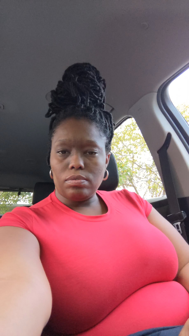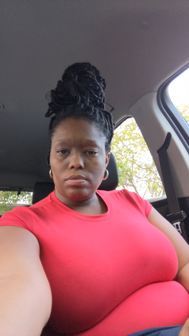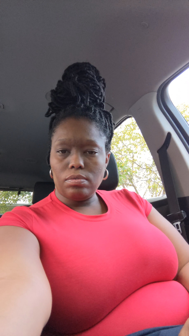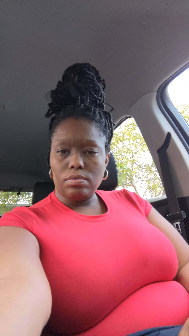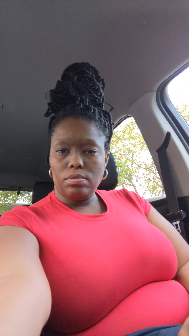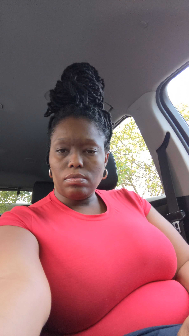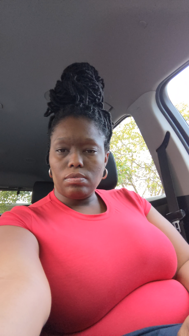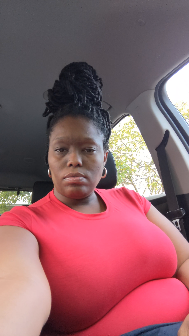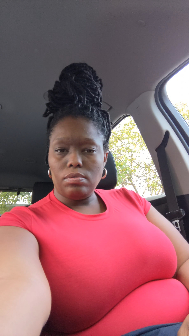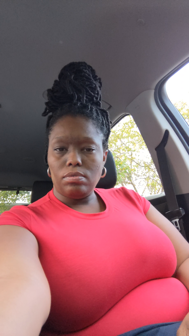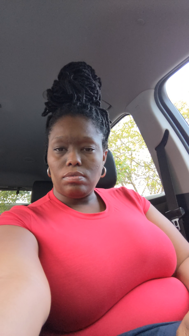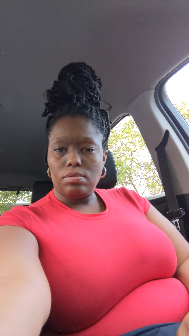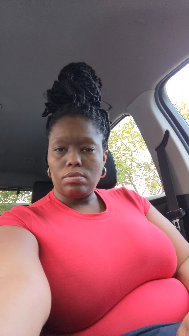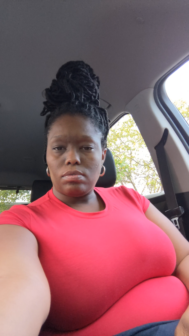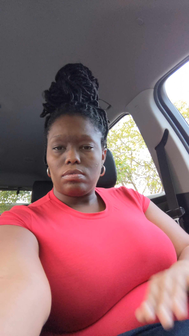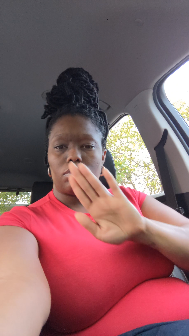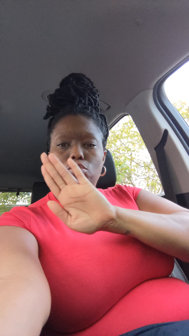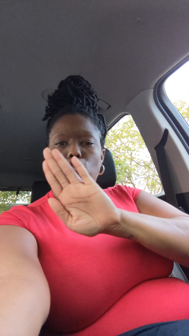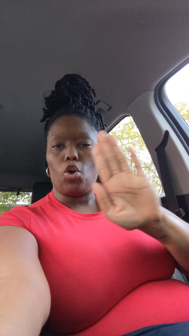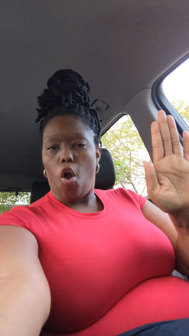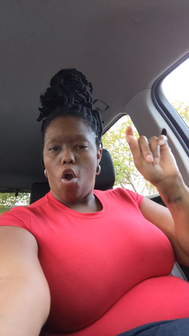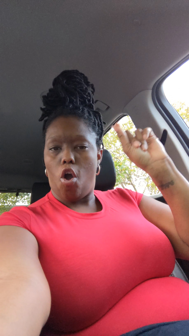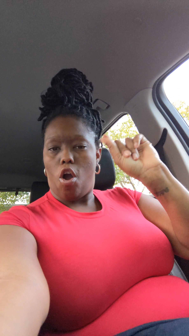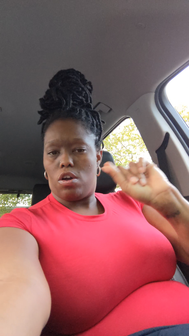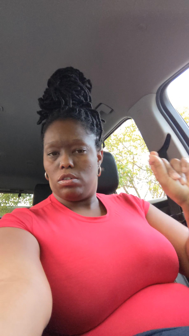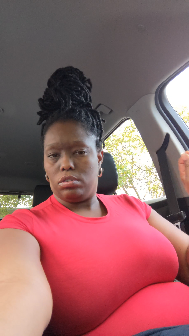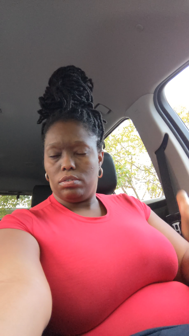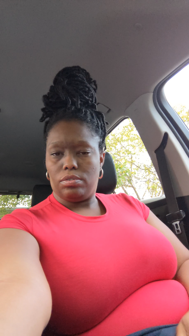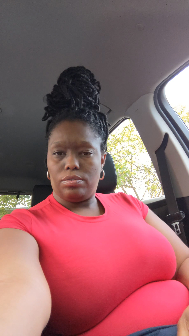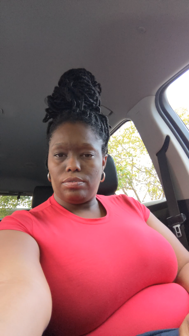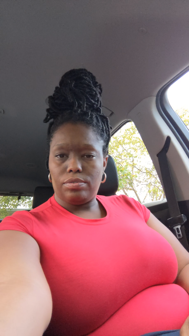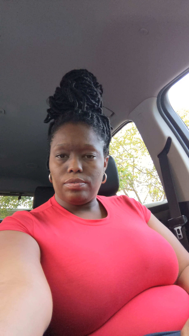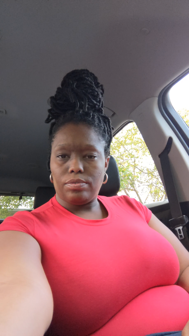chalk